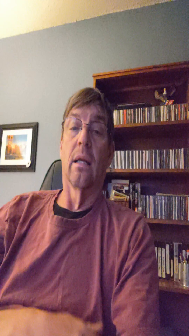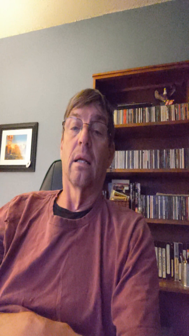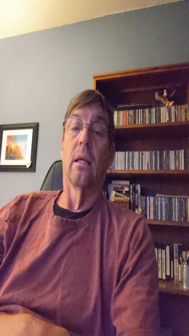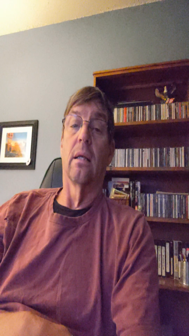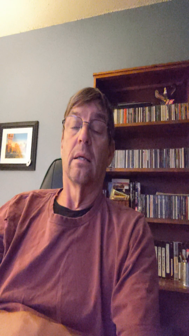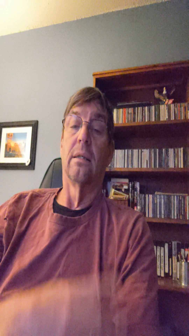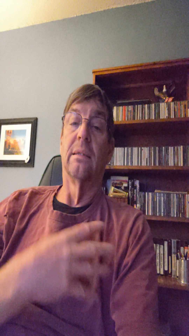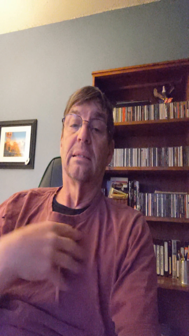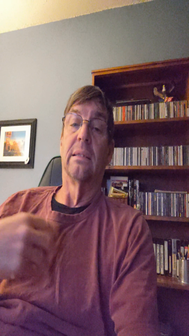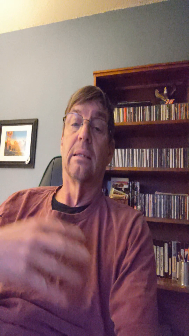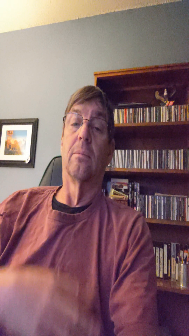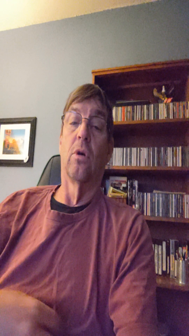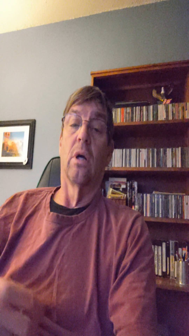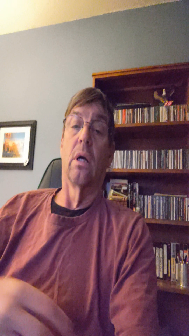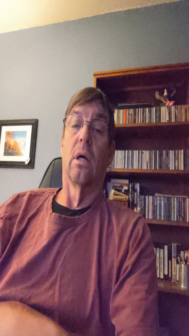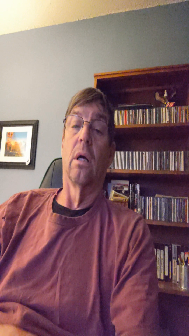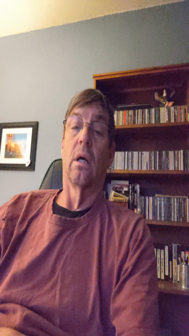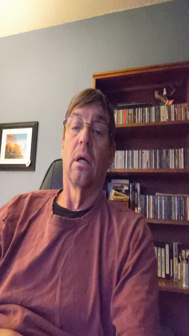zebra